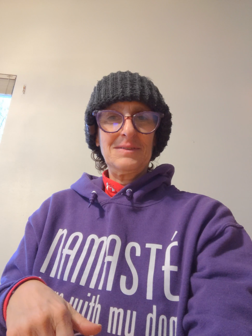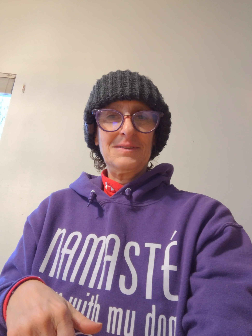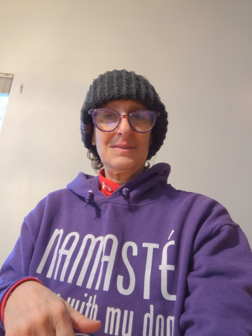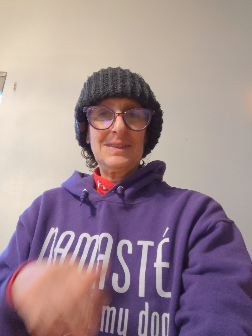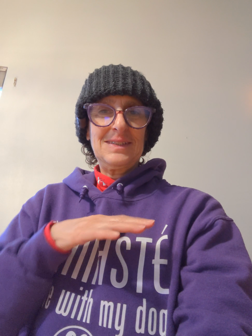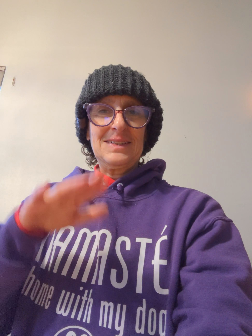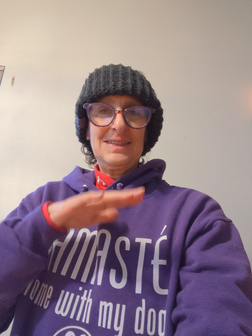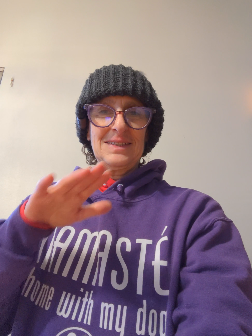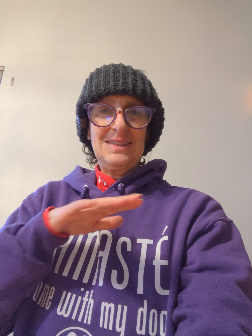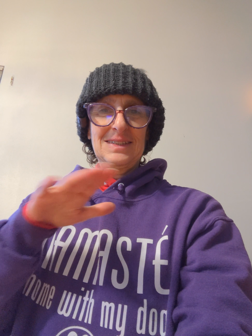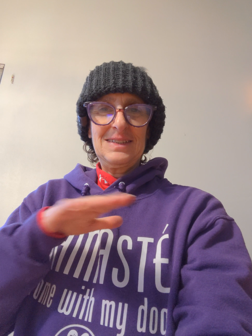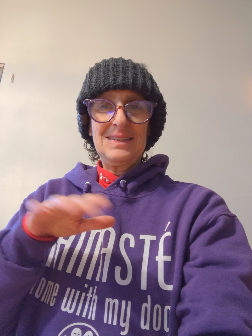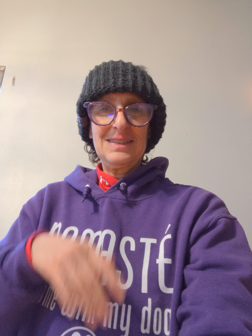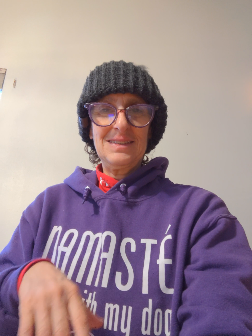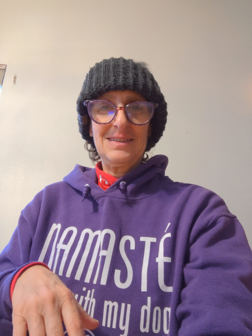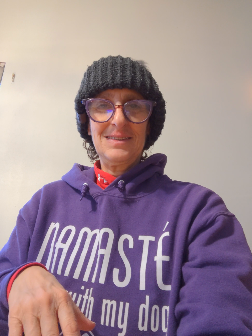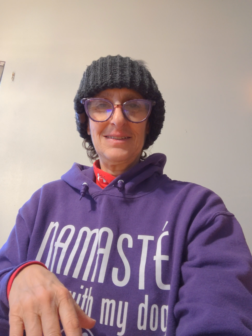clean